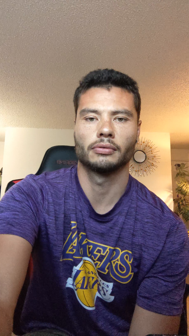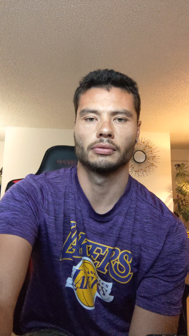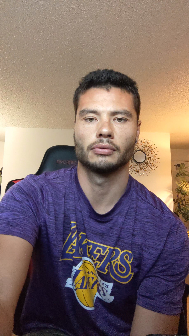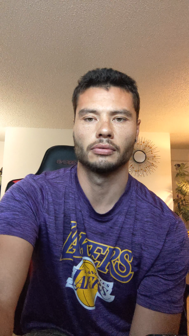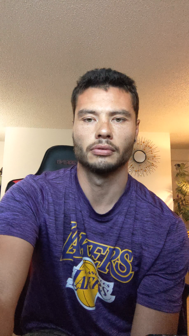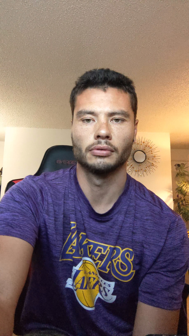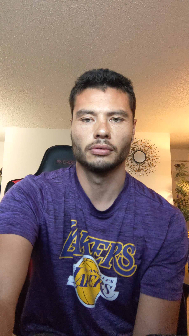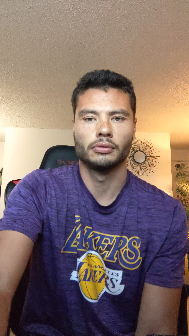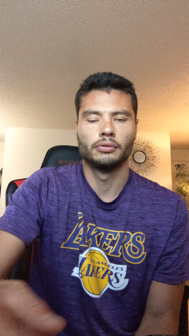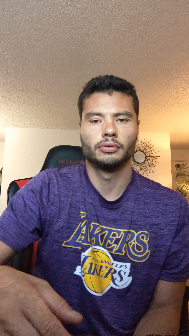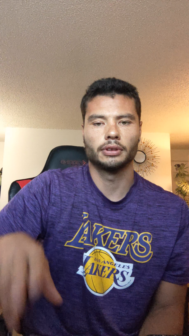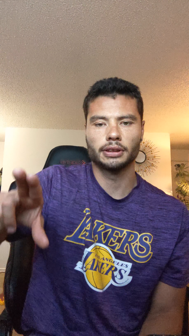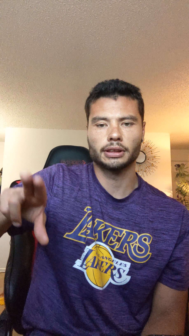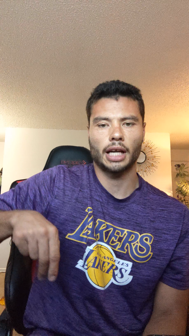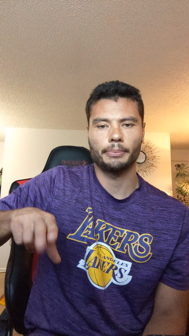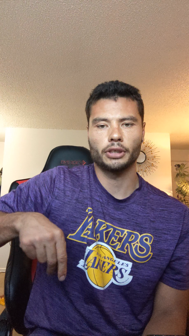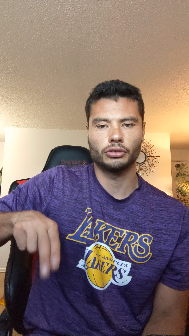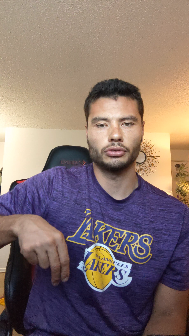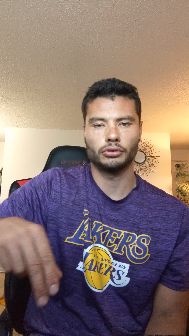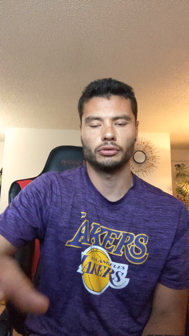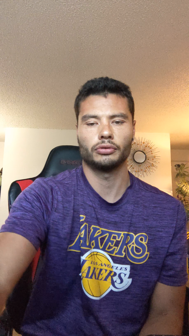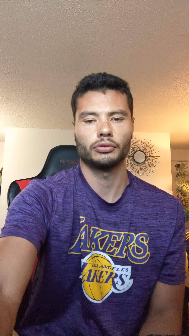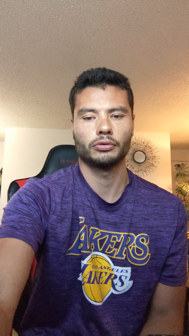diaper